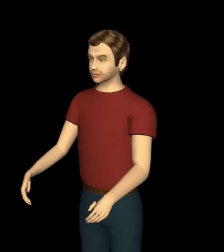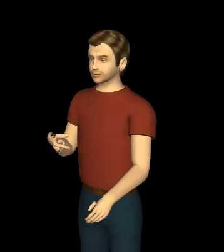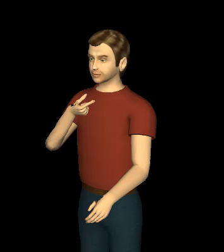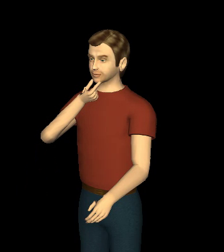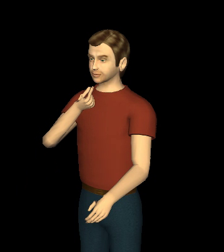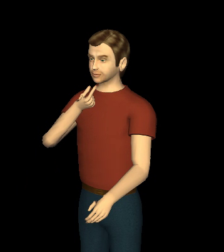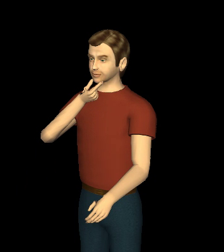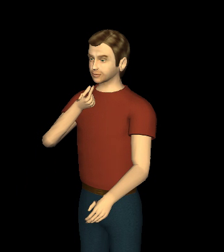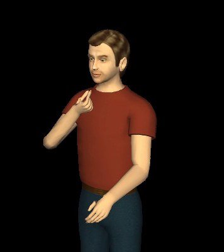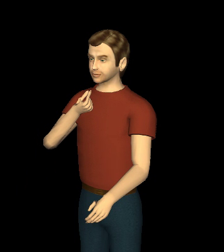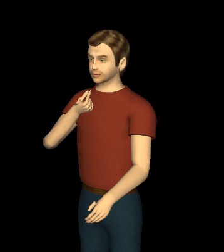سهل